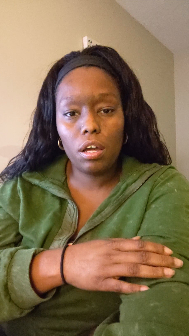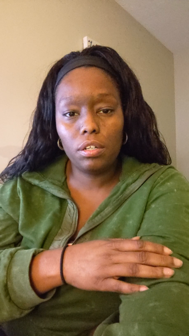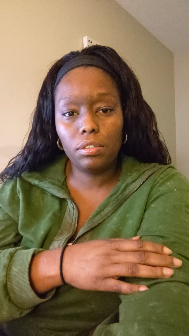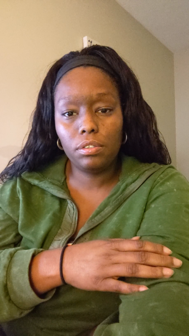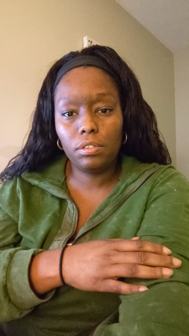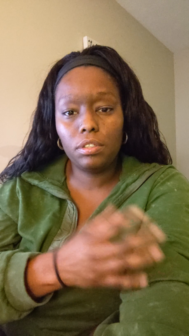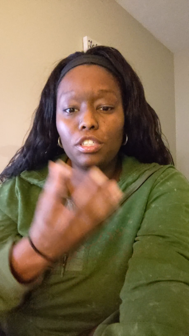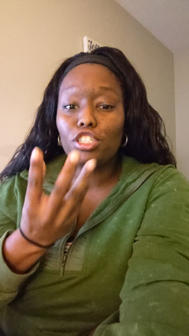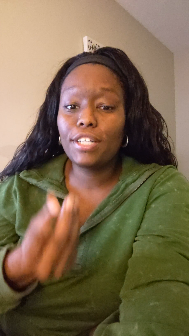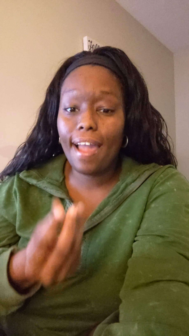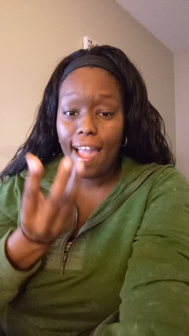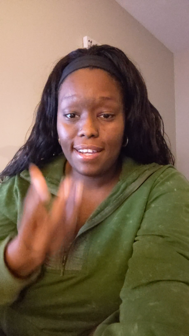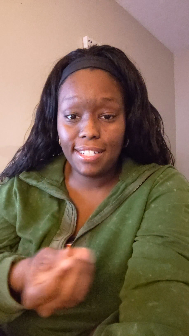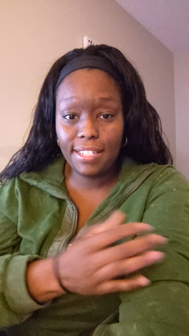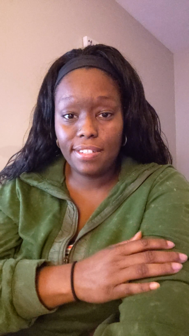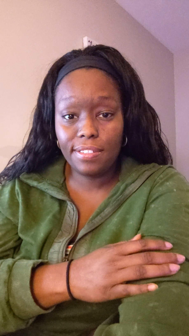gentle